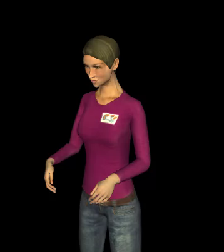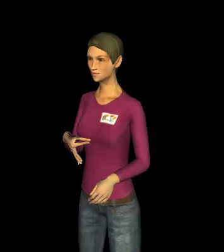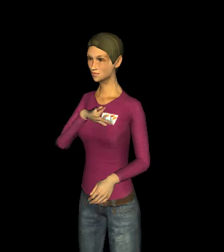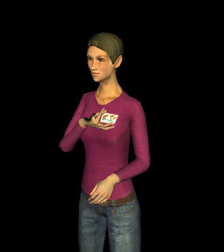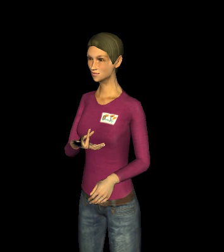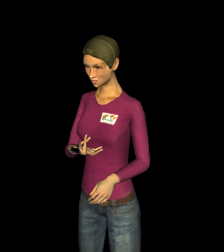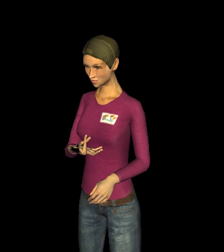ابن